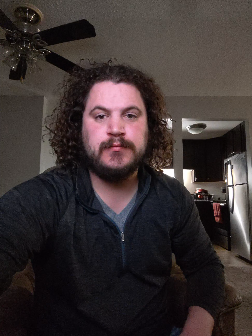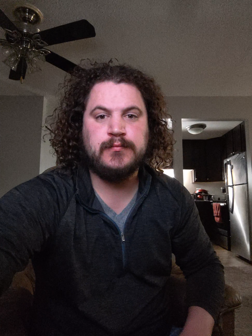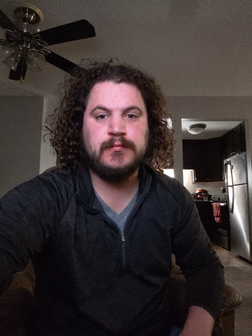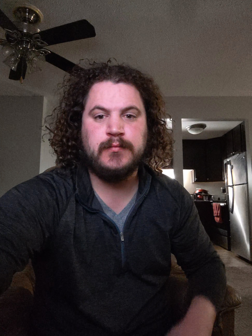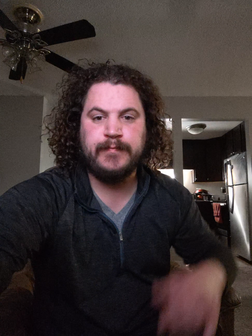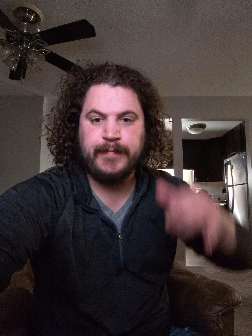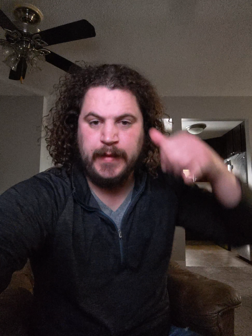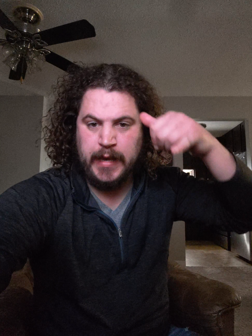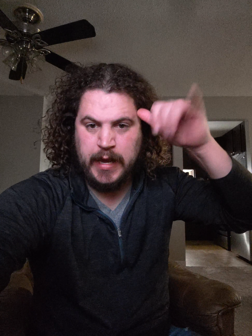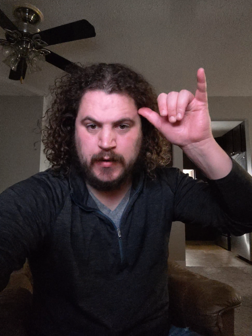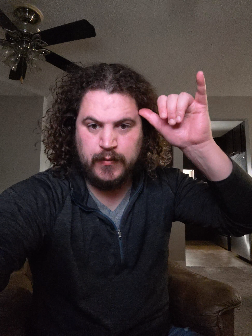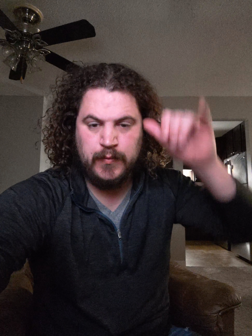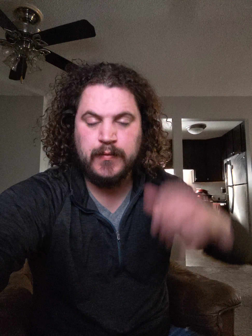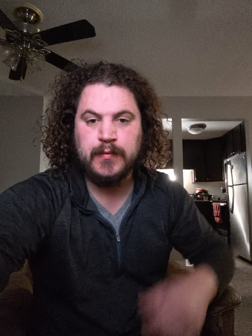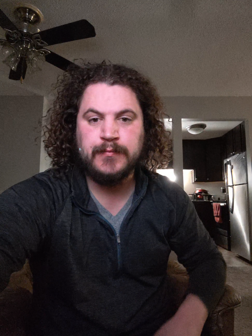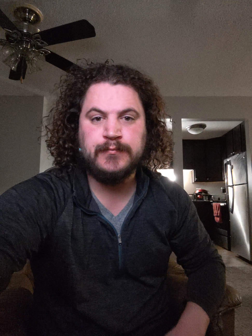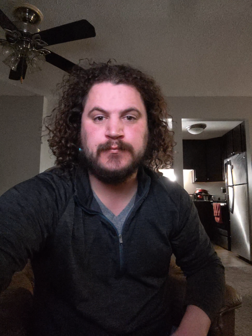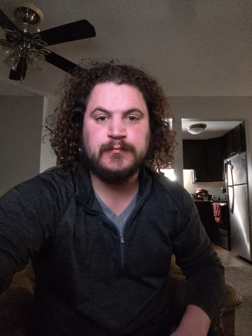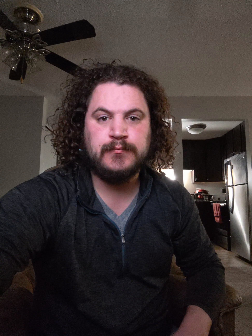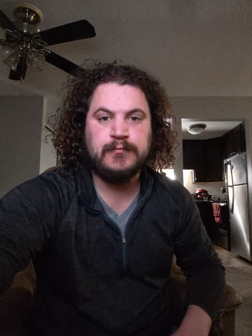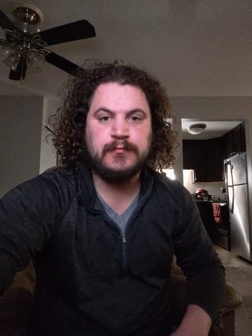cow